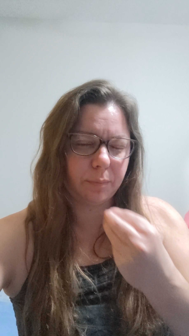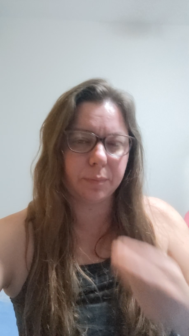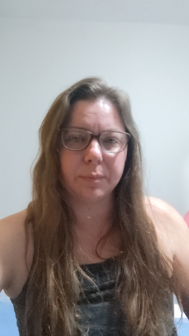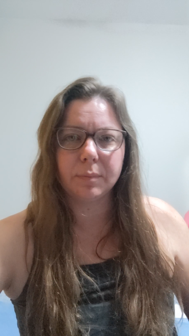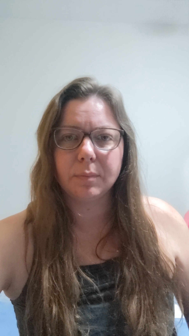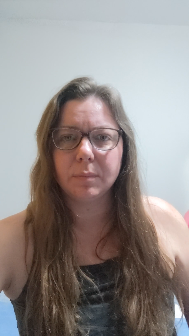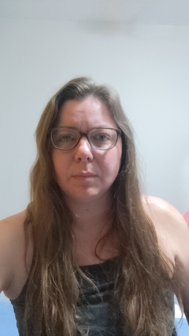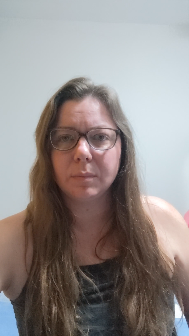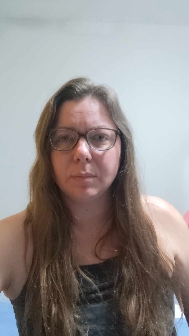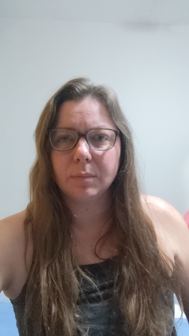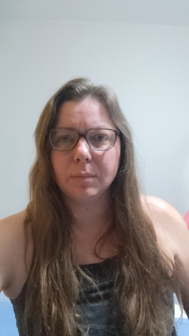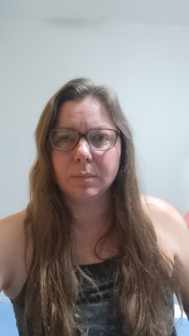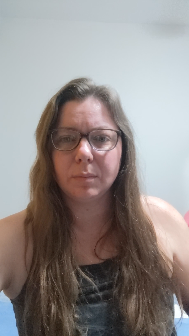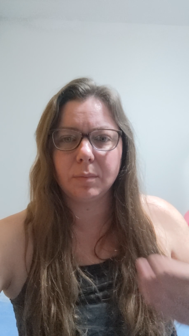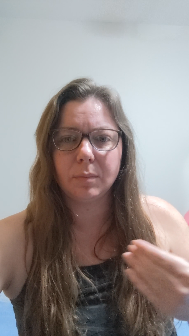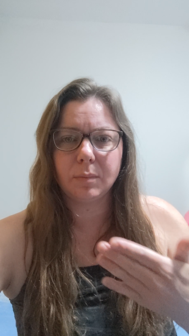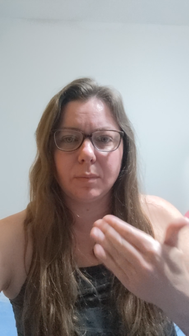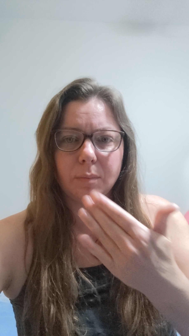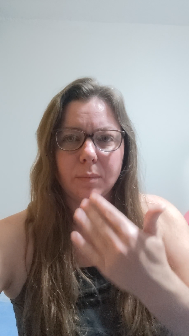butterfly